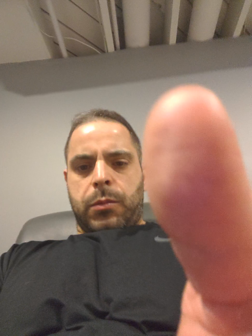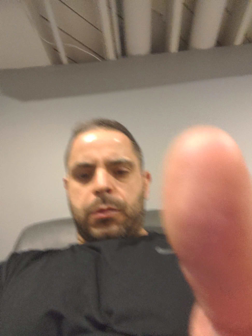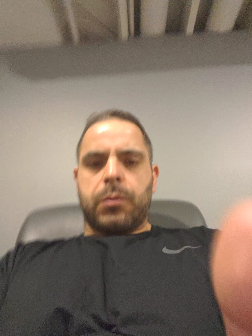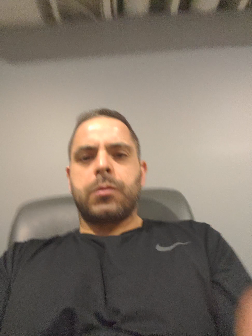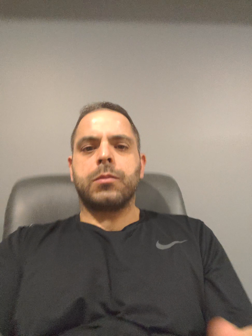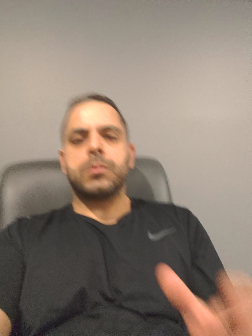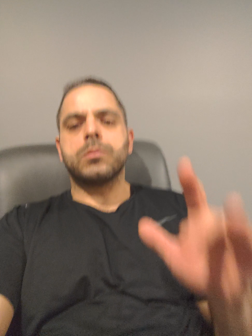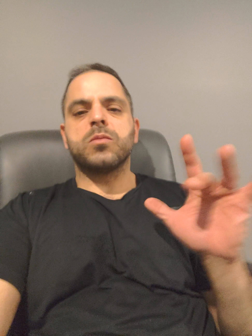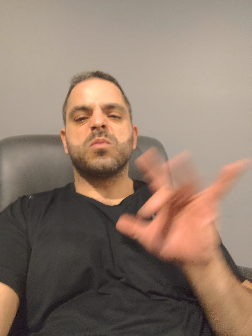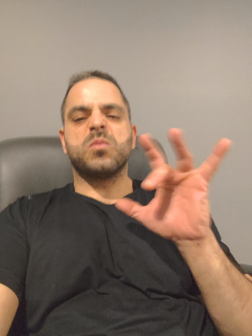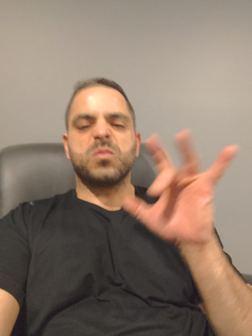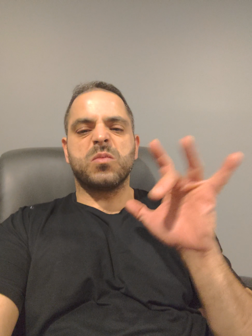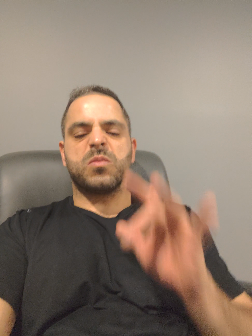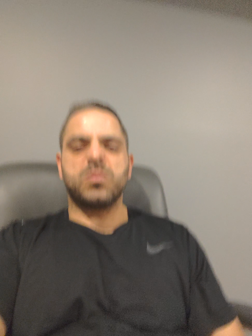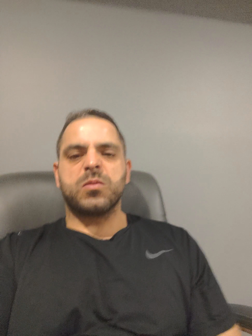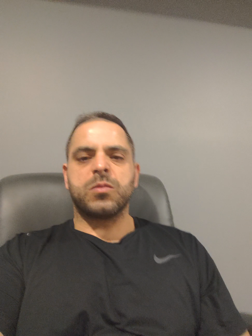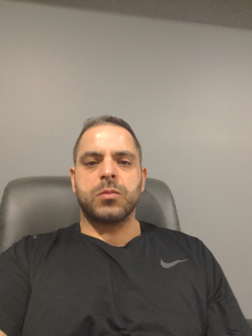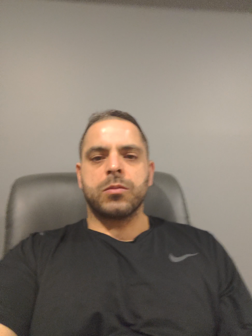yucky